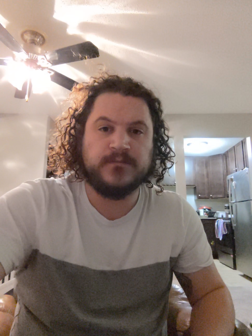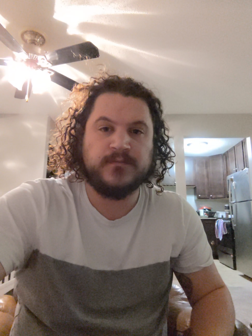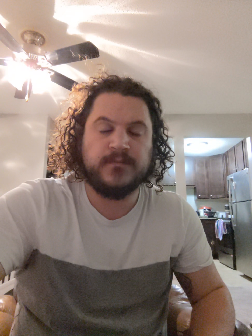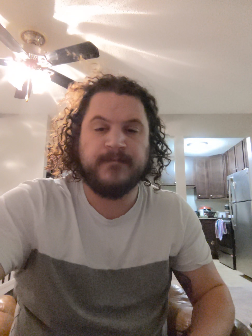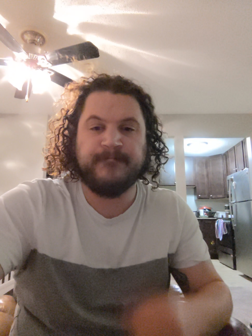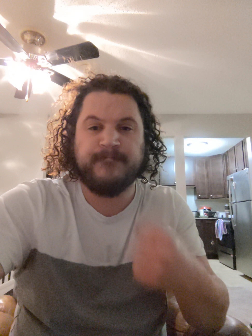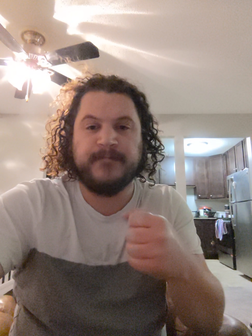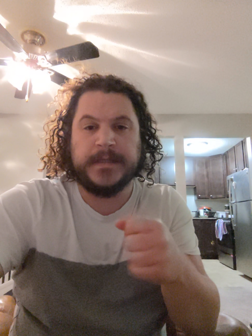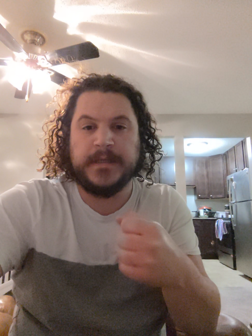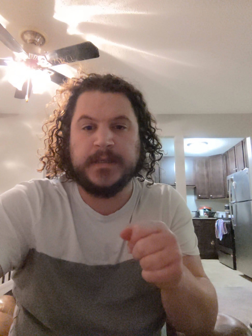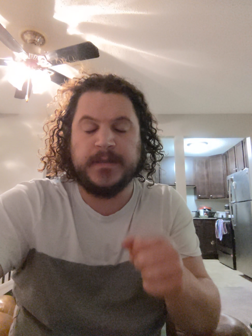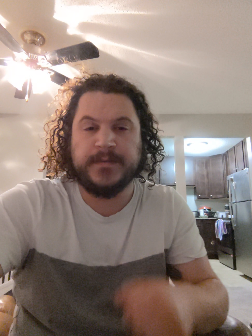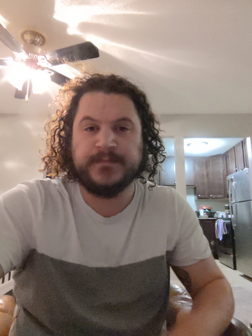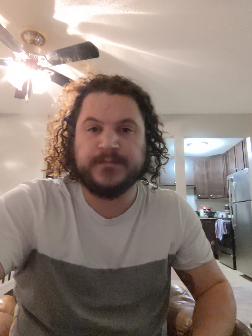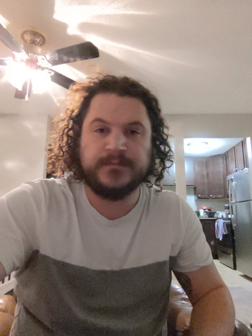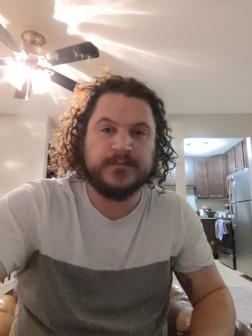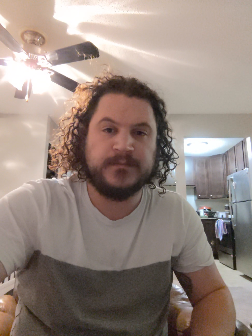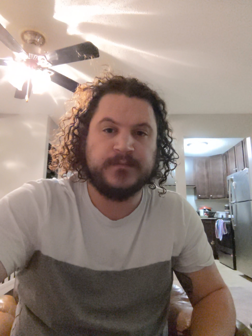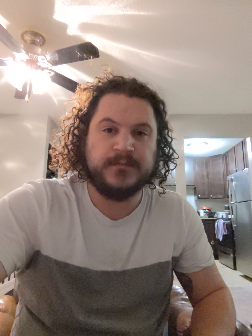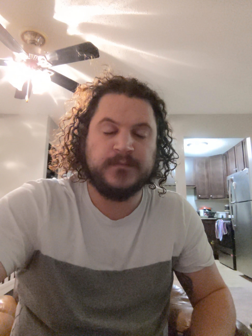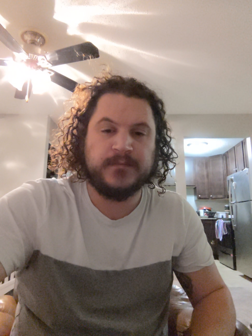make